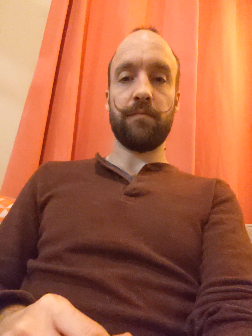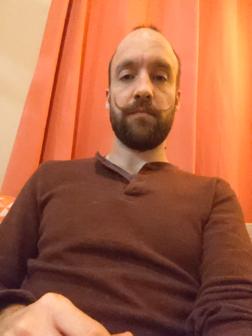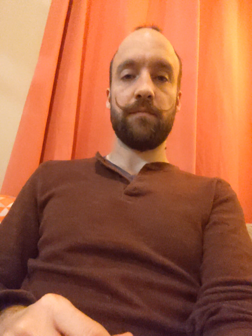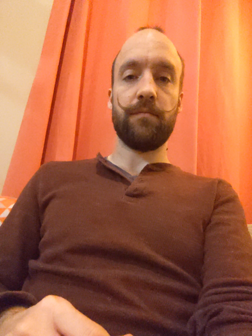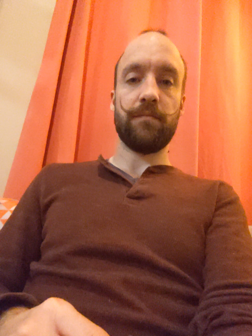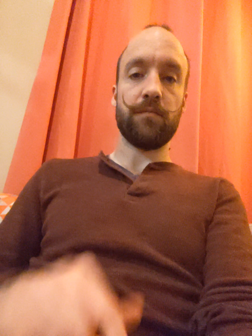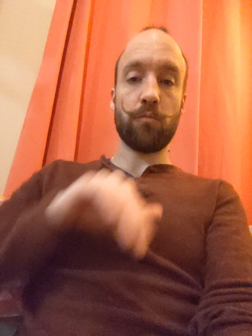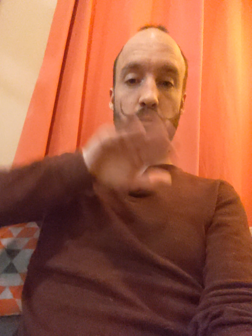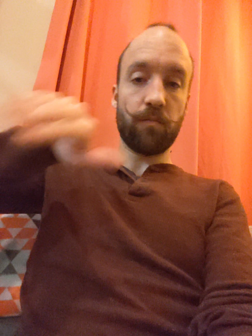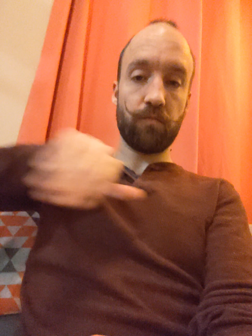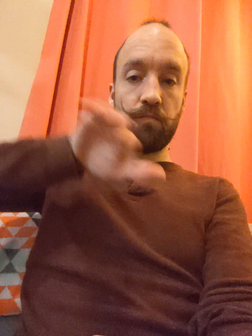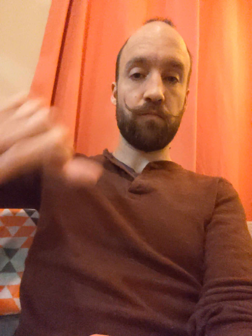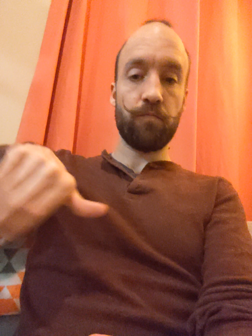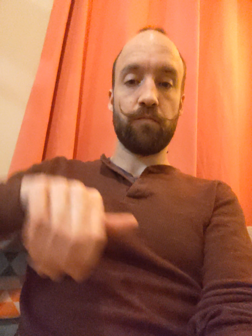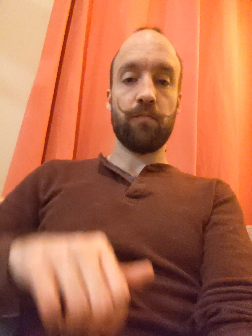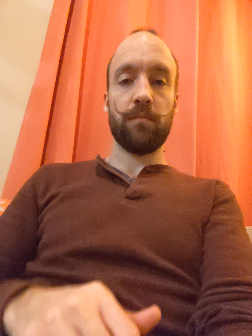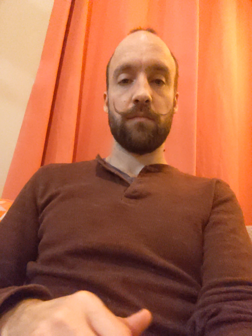pool